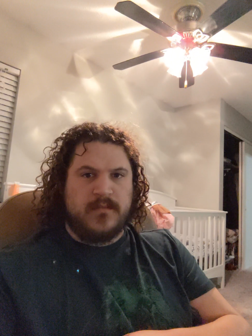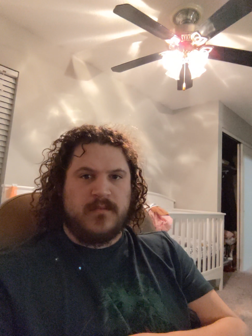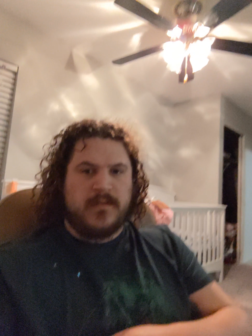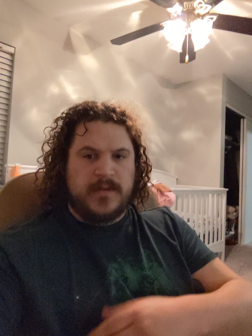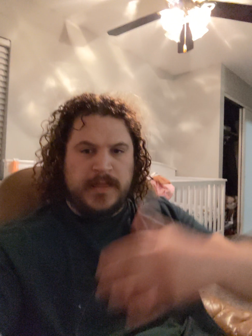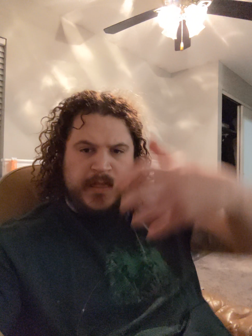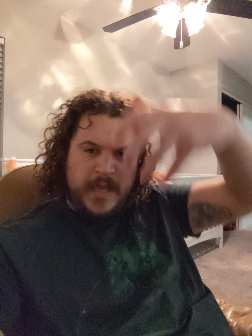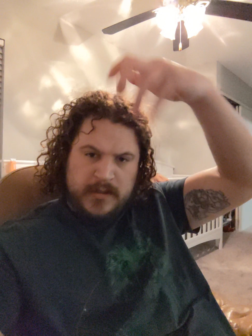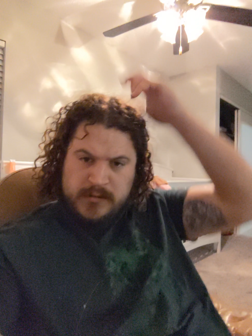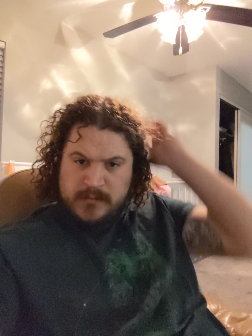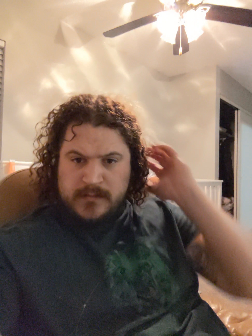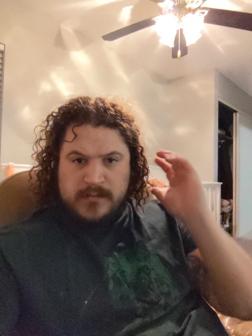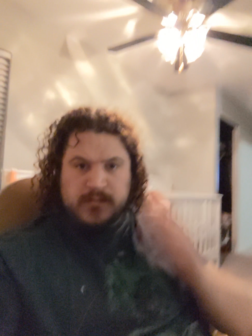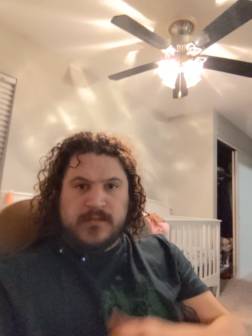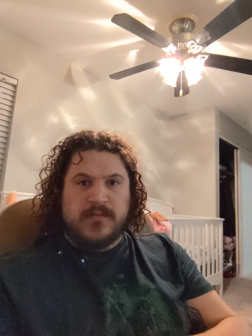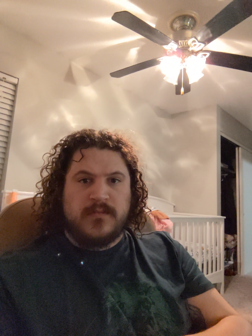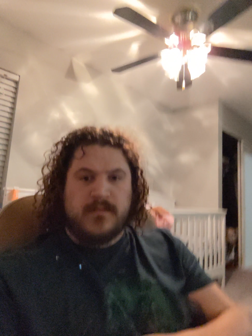lion